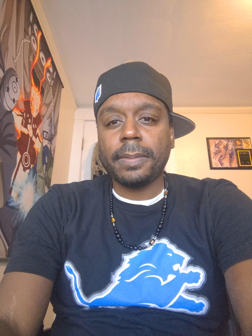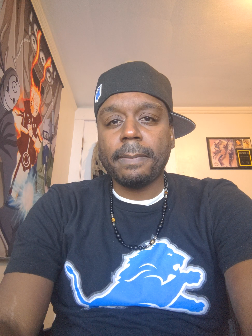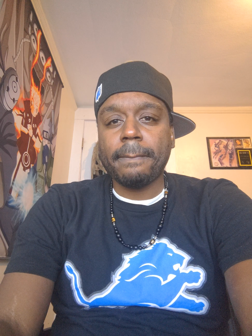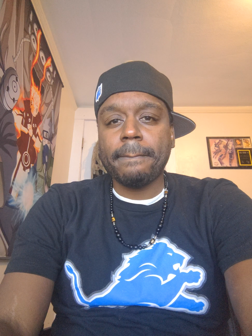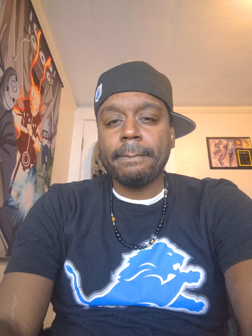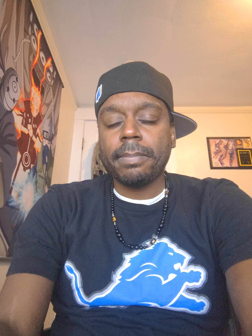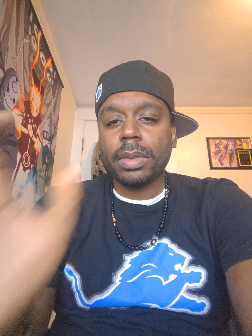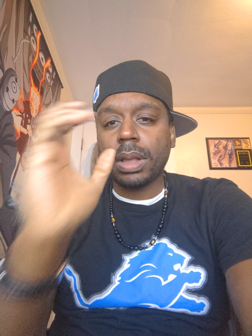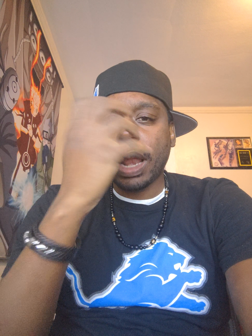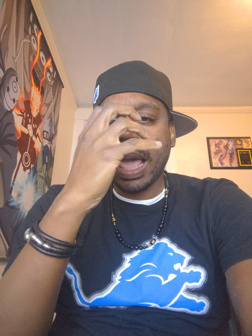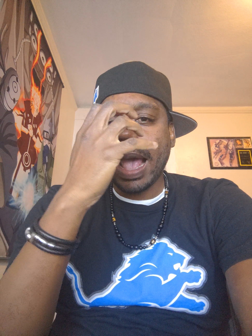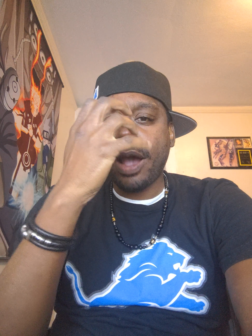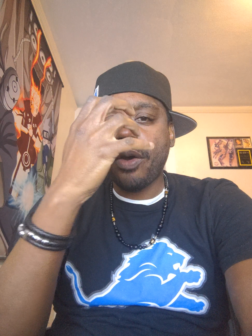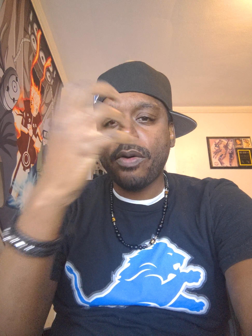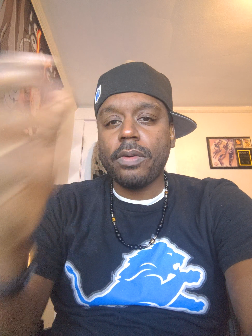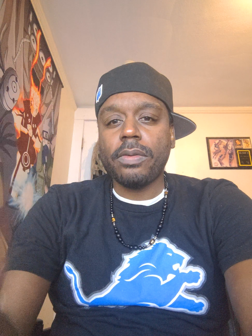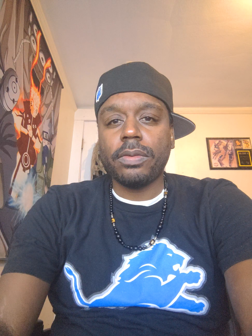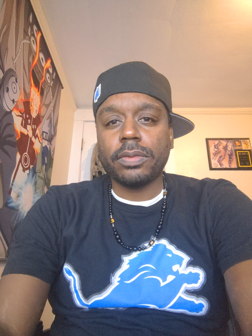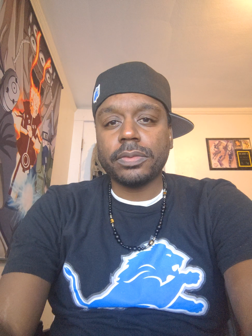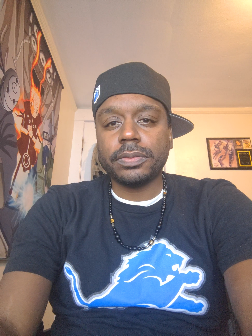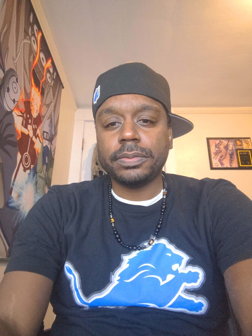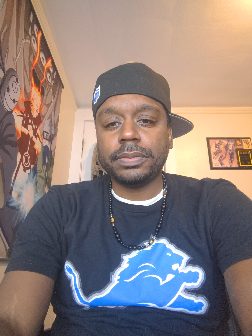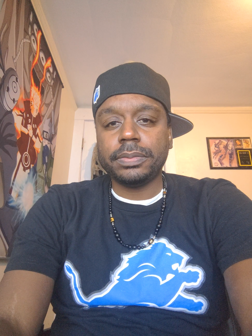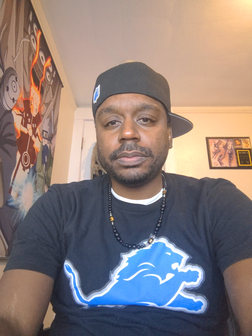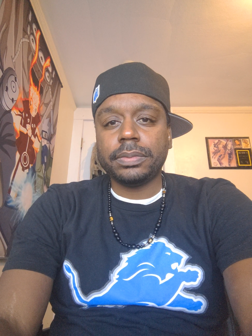clown